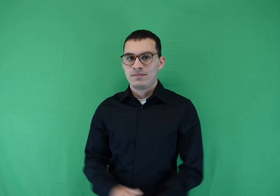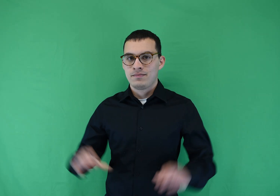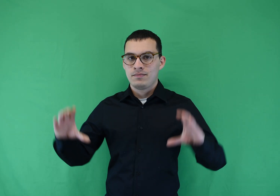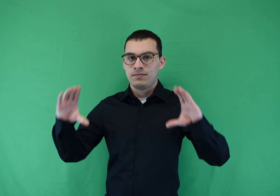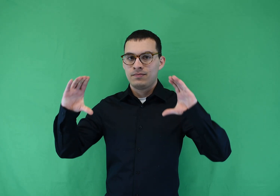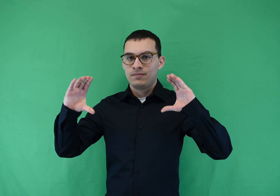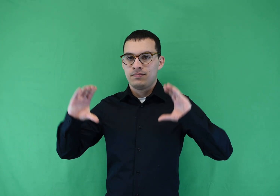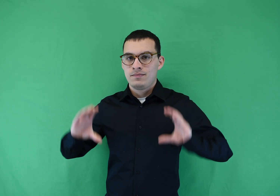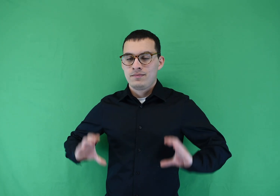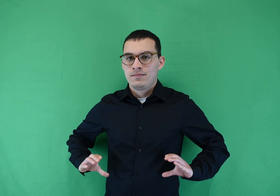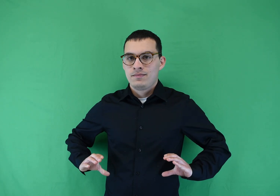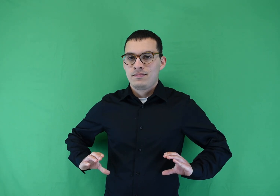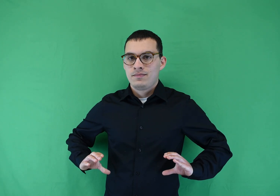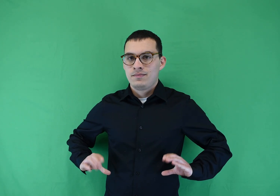cuerpo